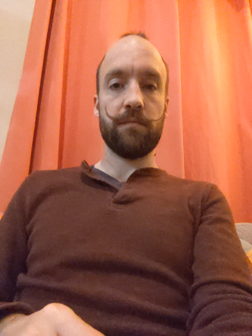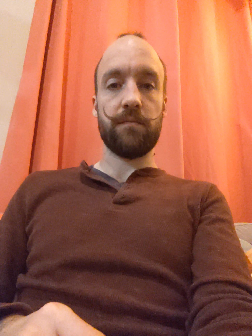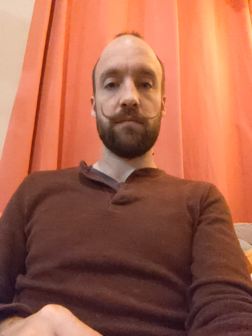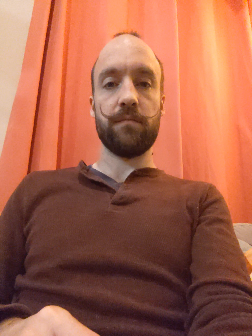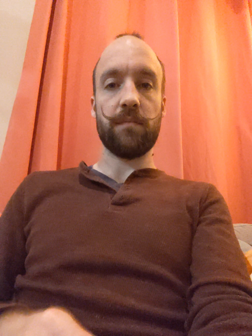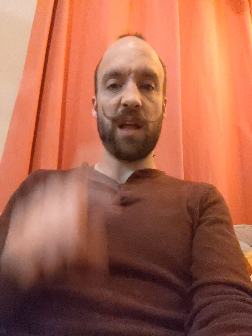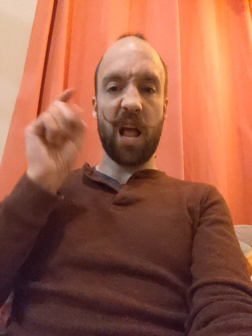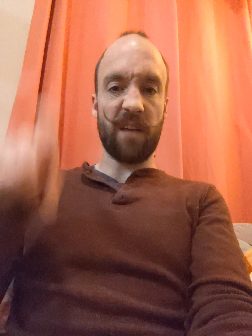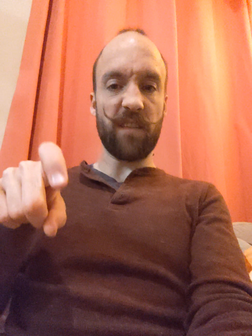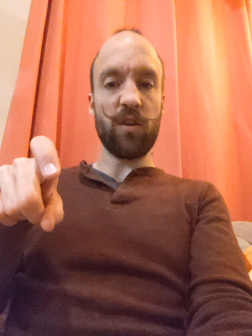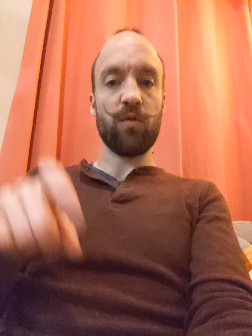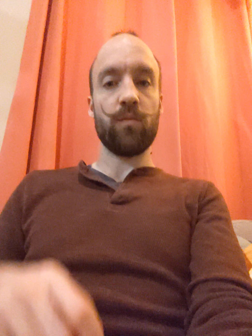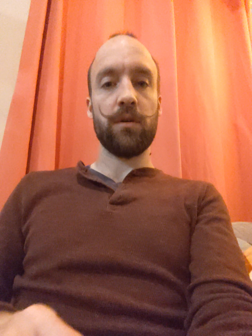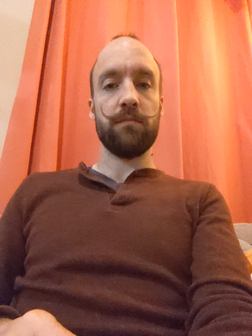have to